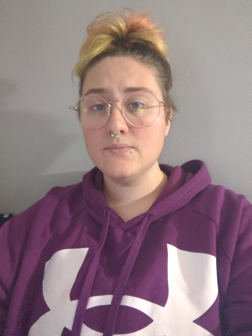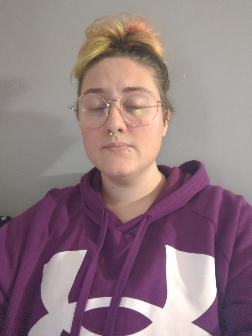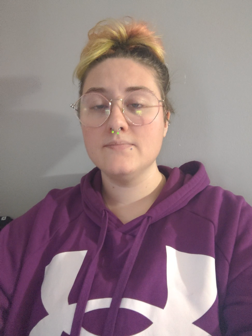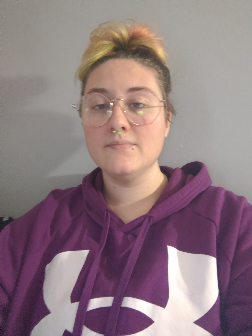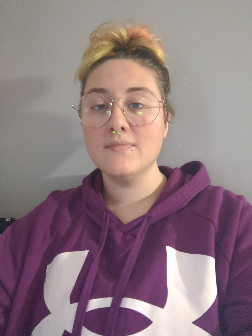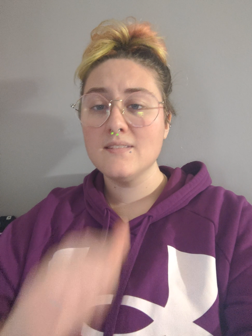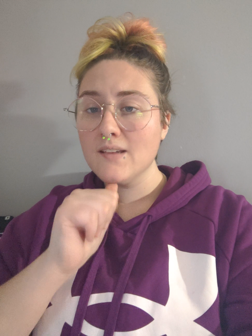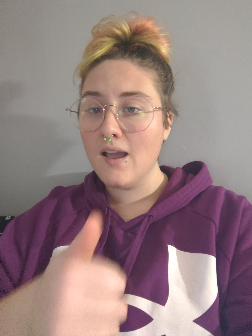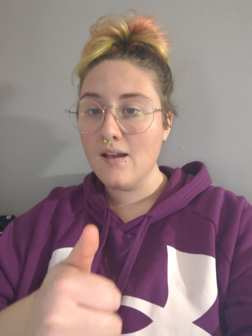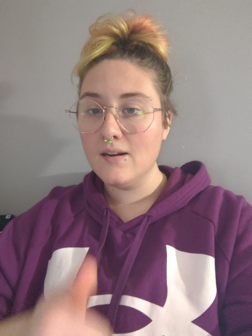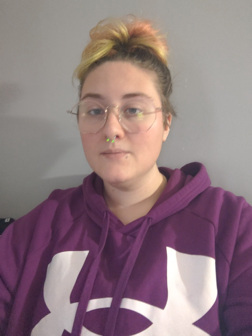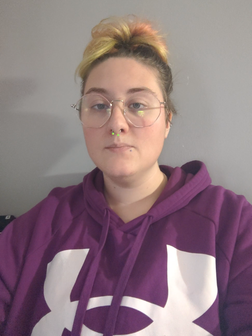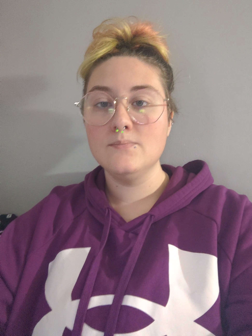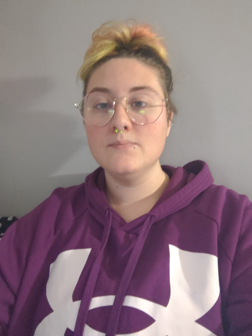not